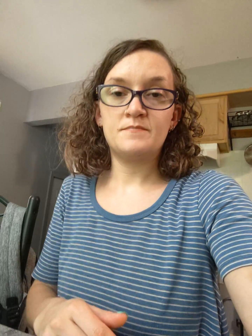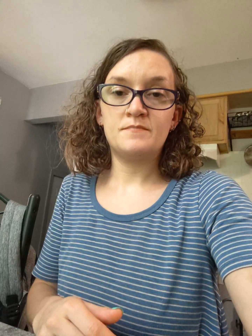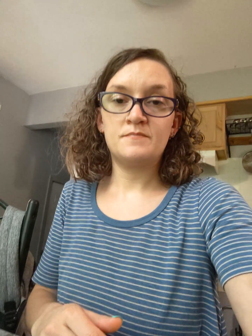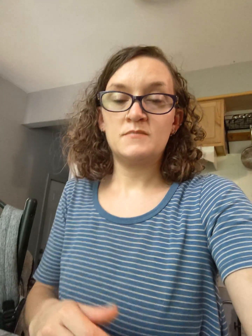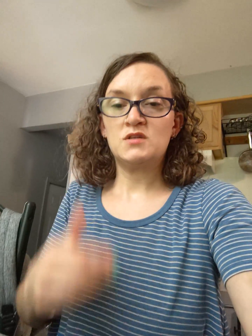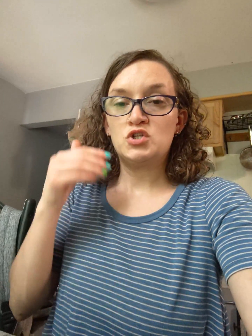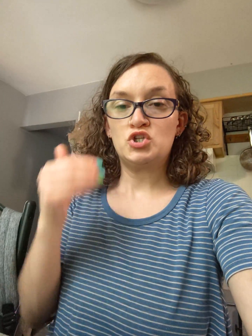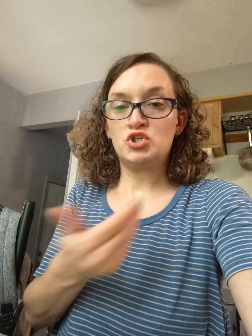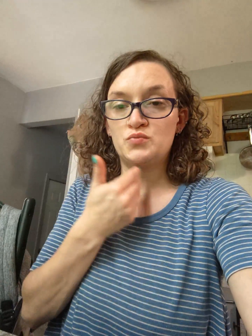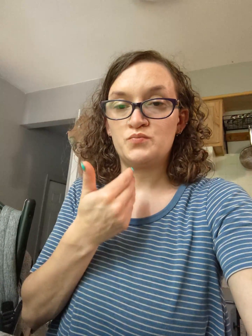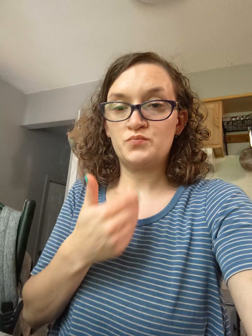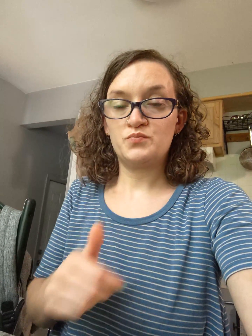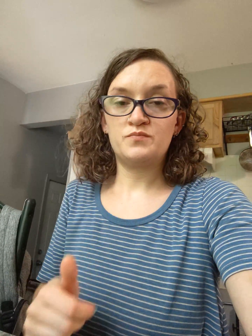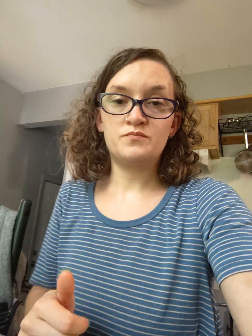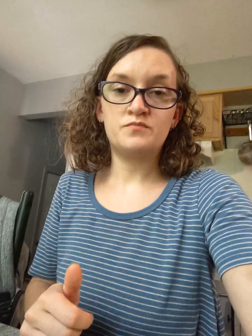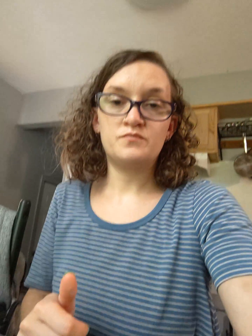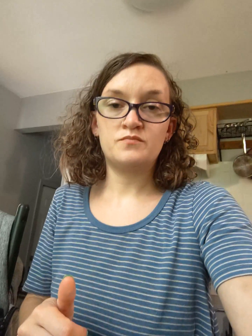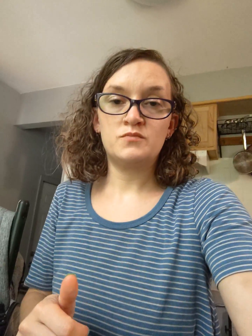new